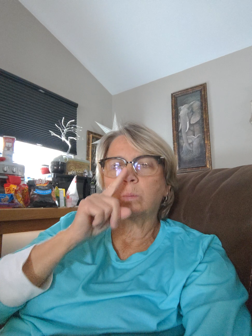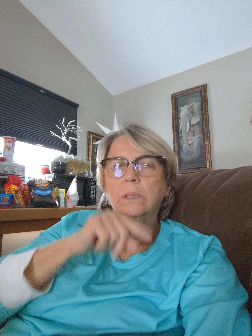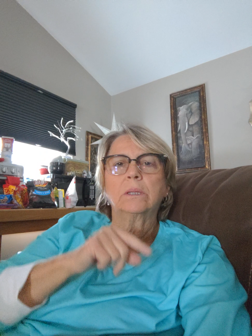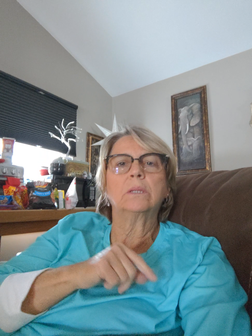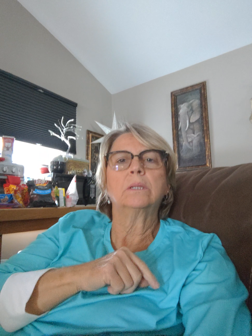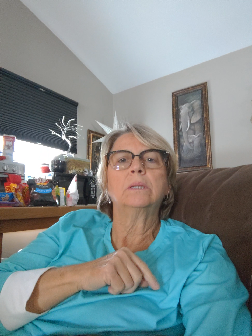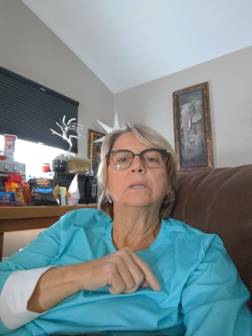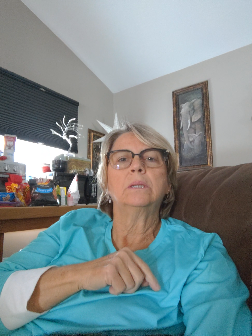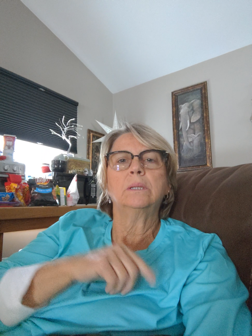mouse